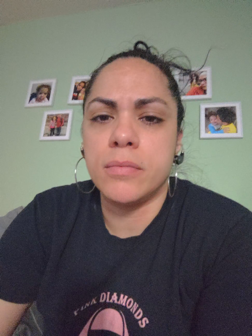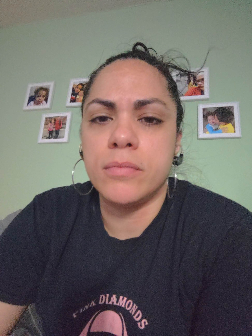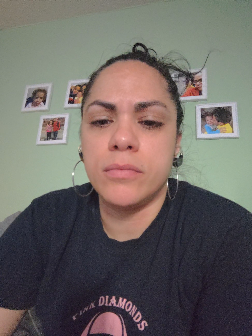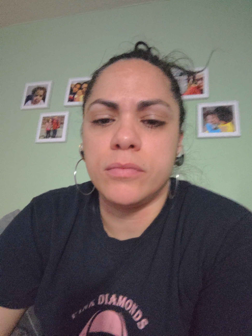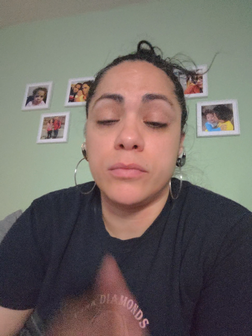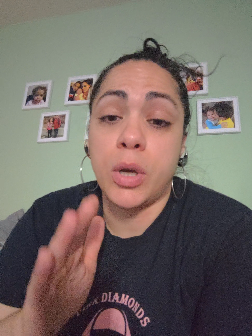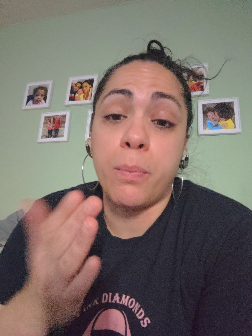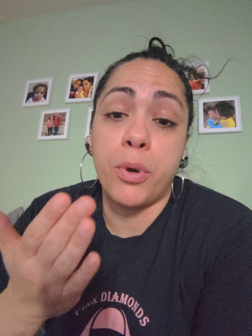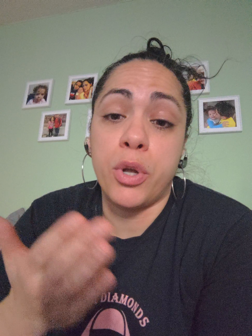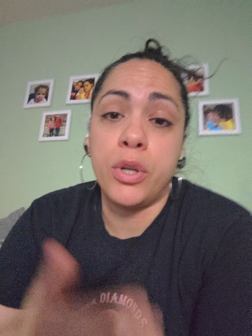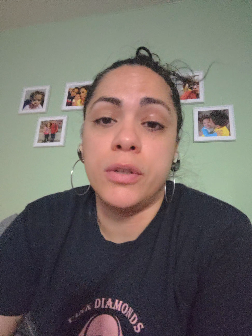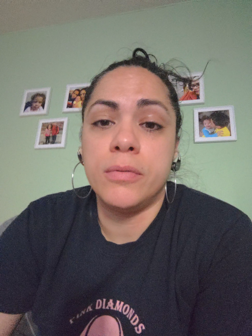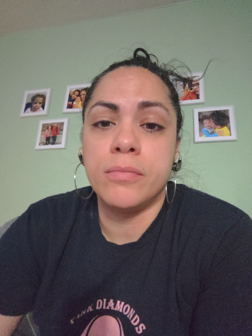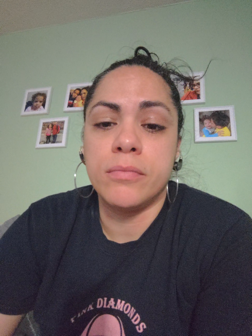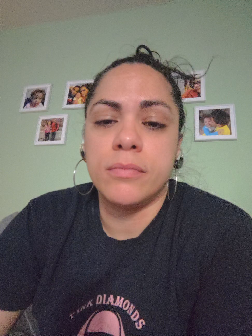book